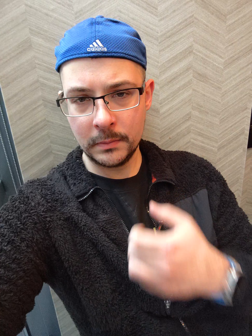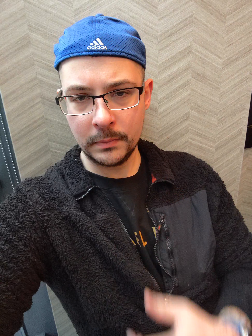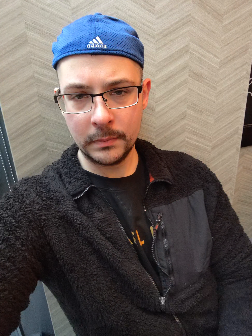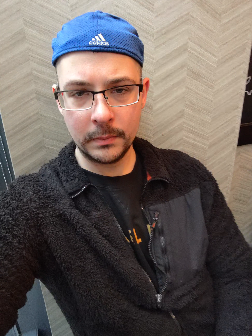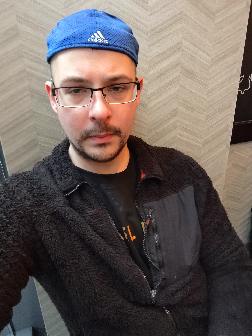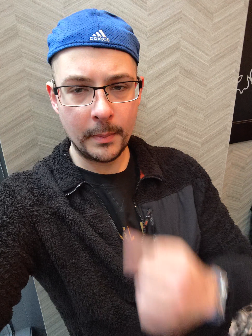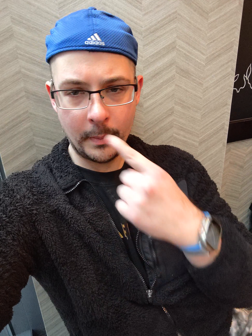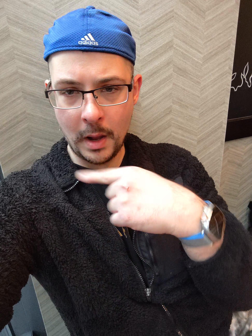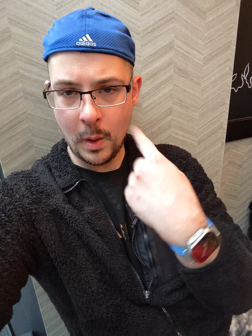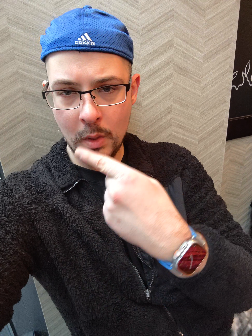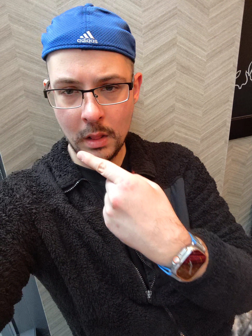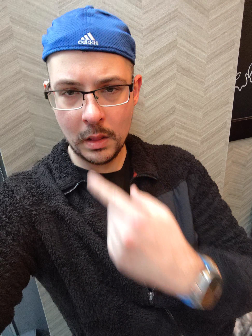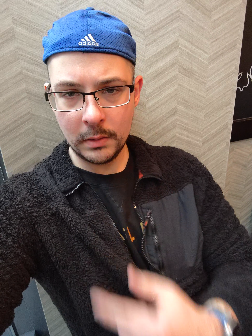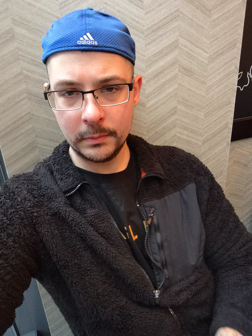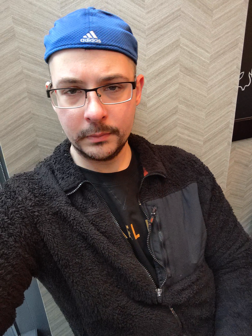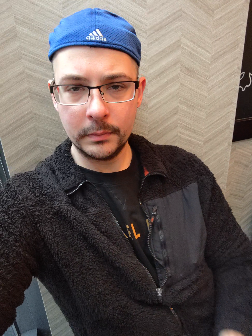mouth